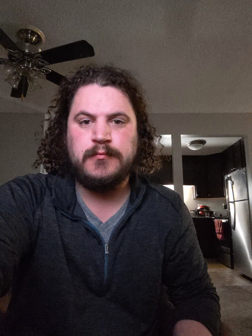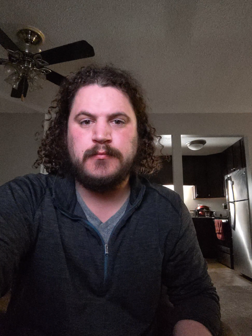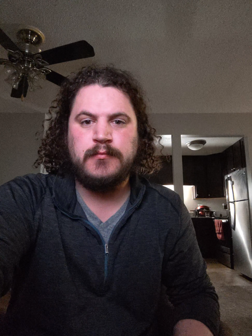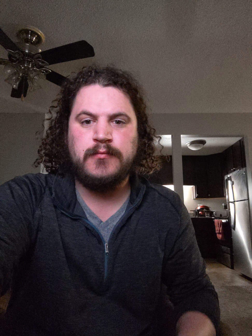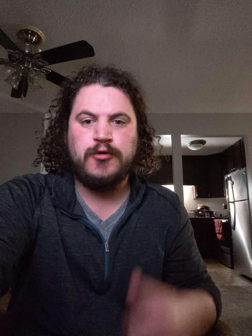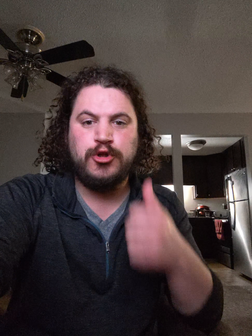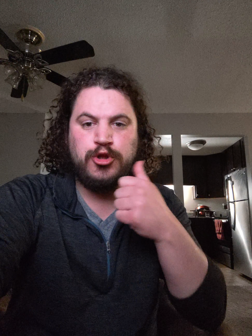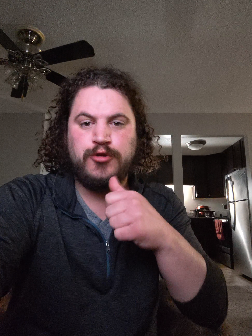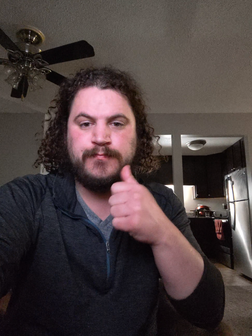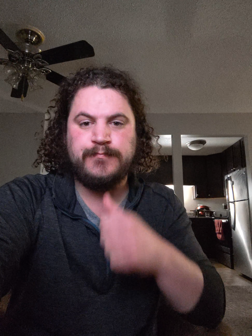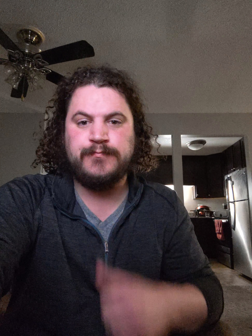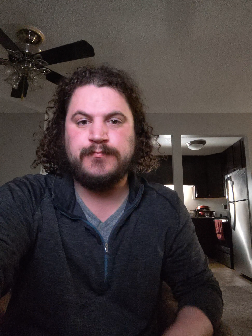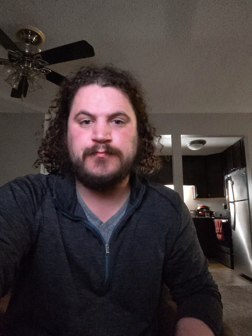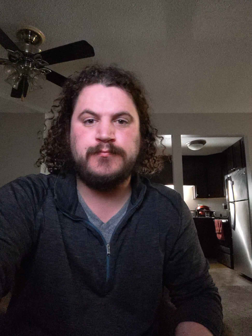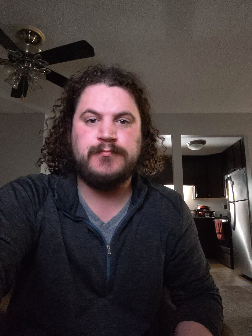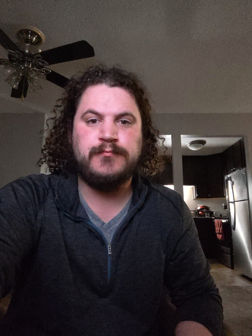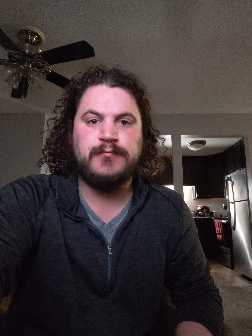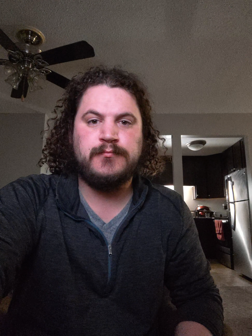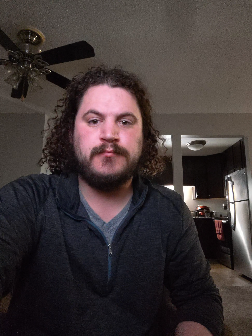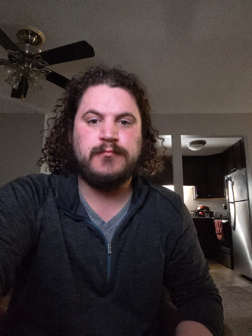girl